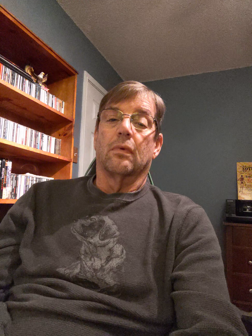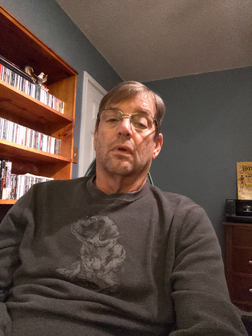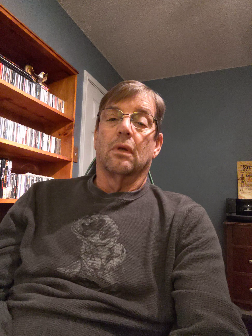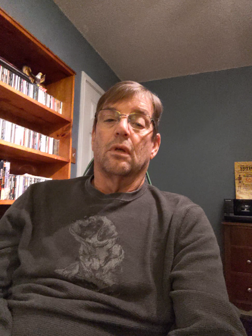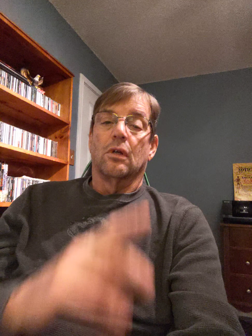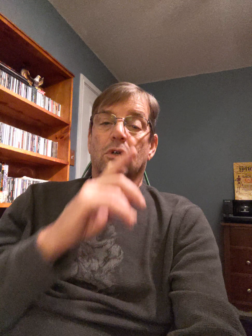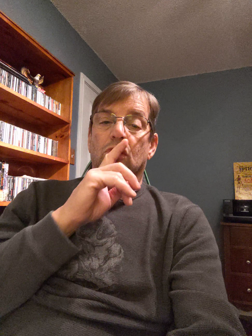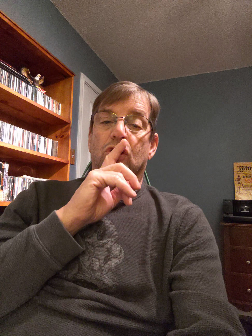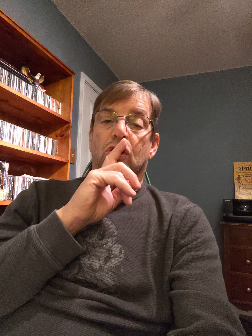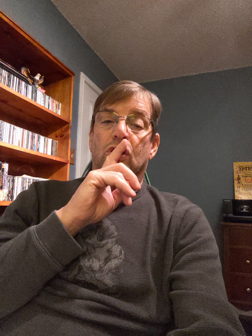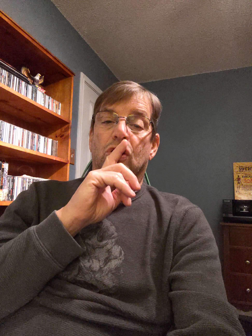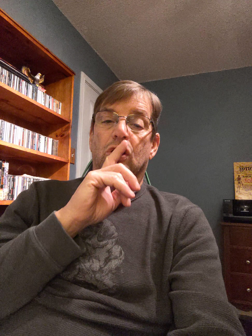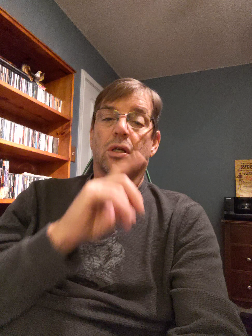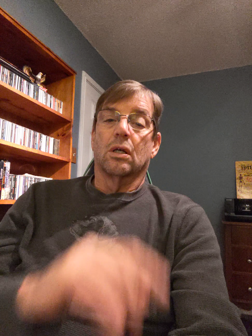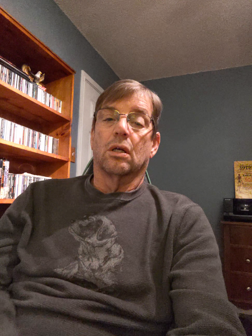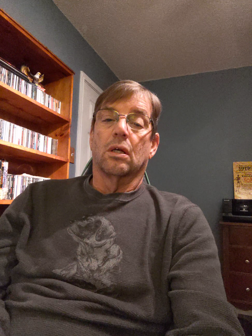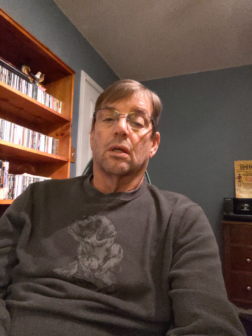shhh